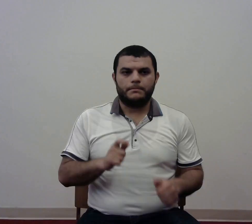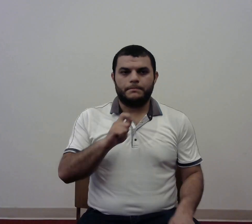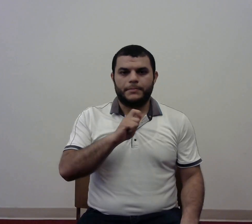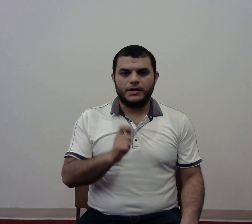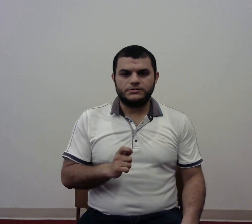bazar